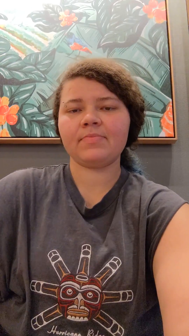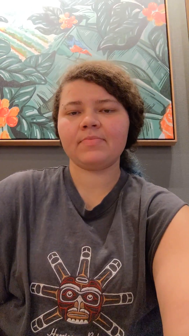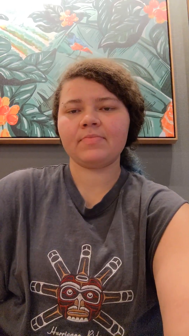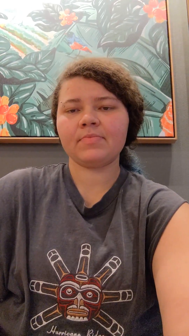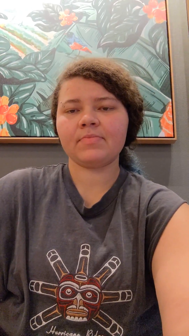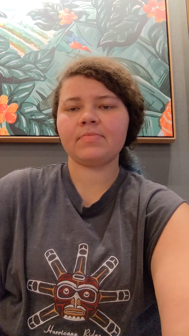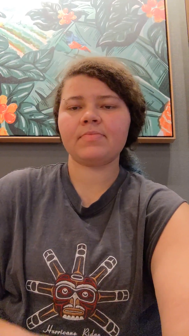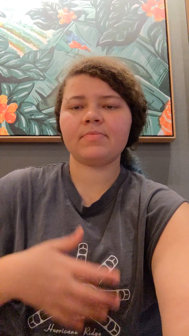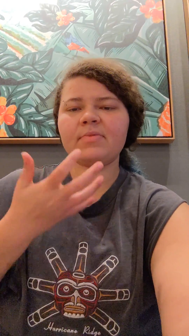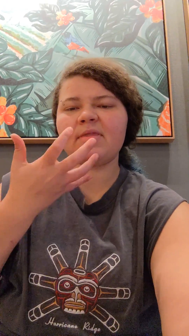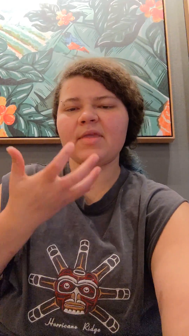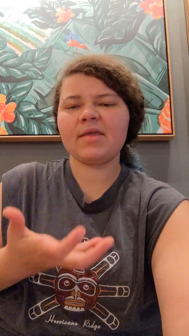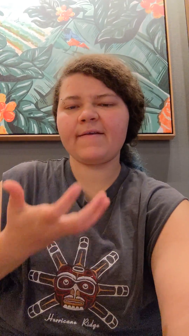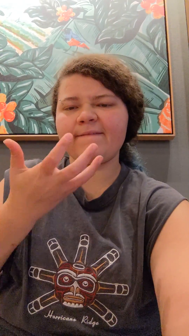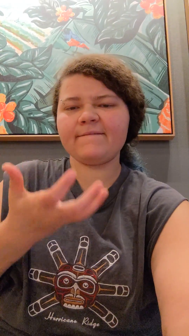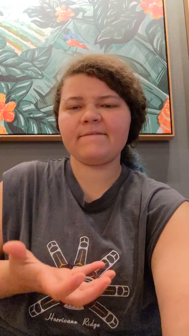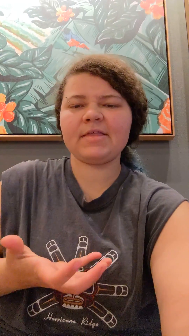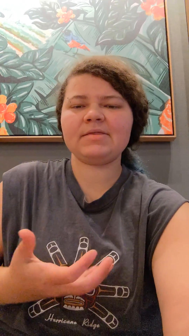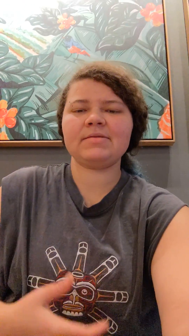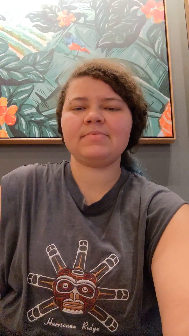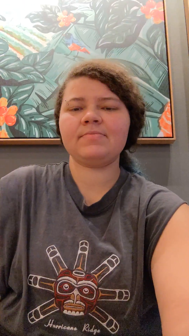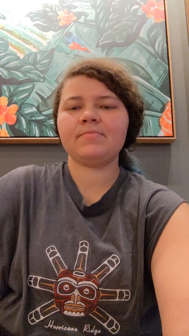heavy